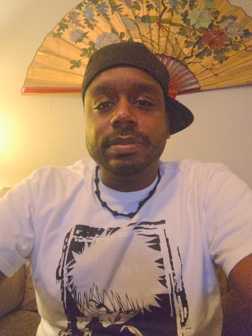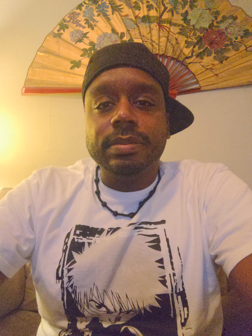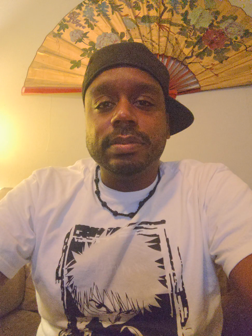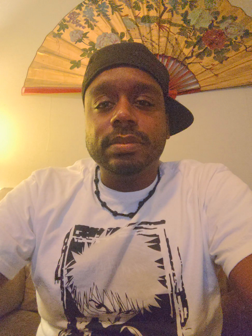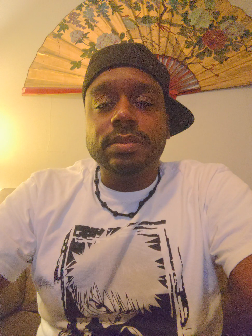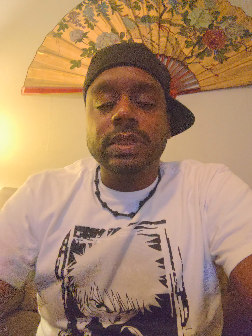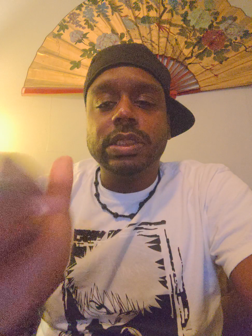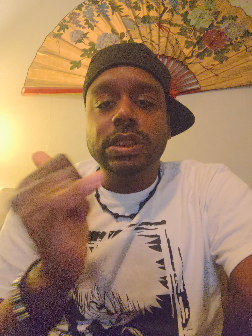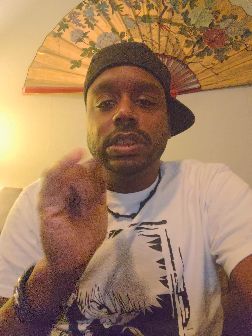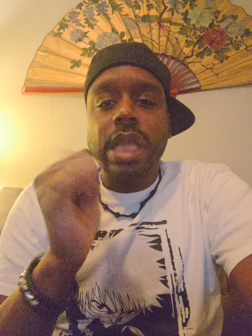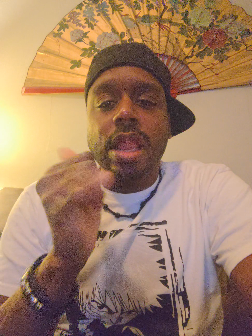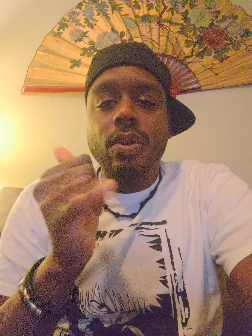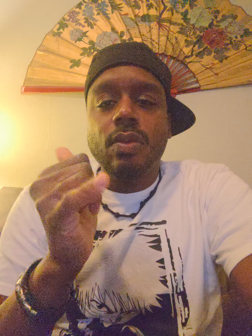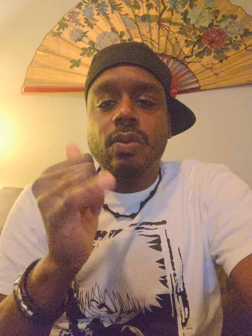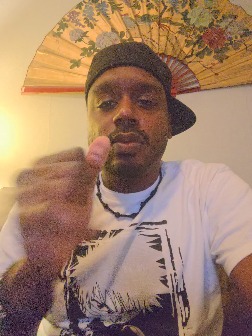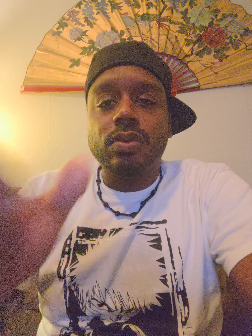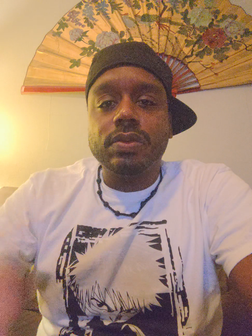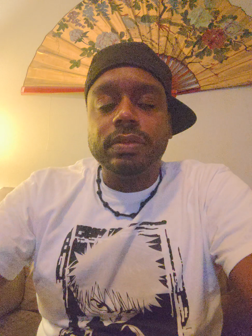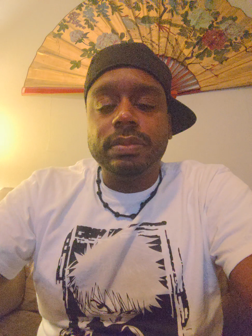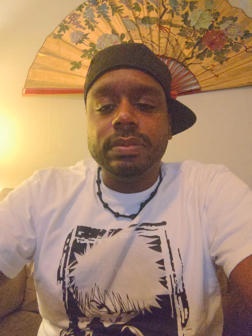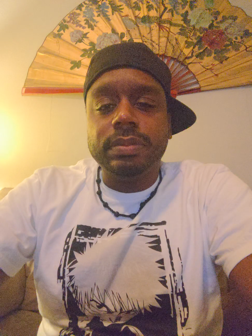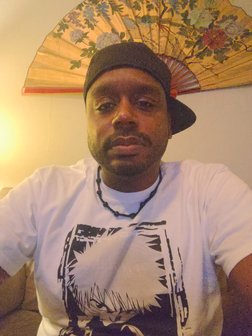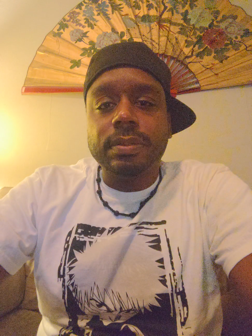yellow